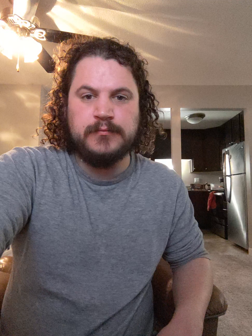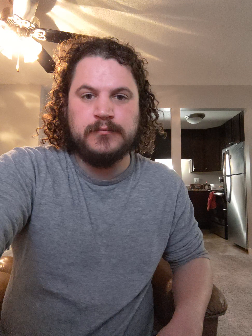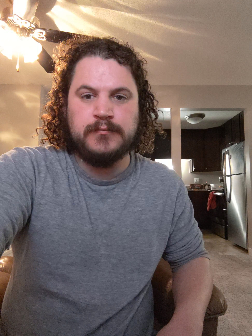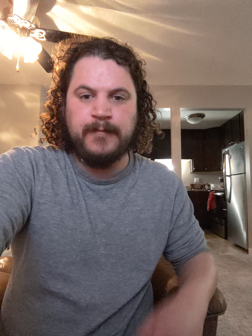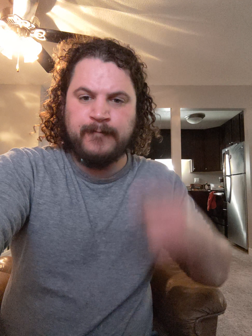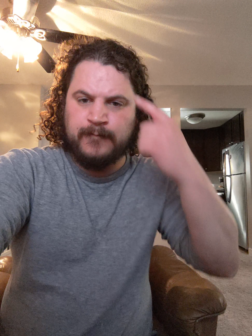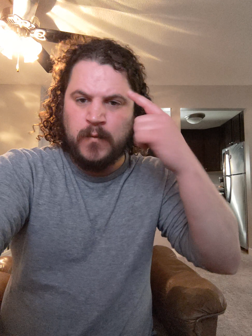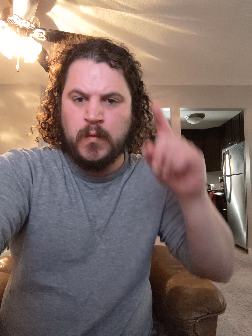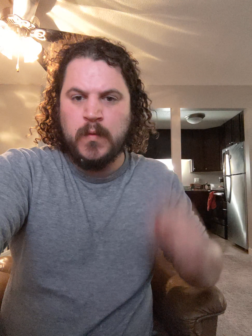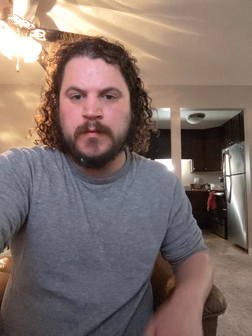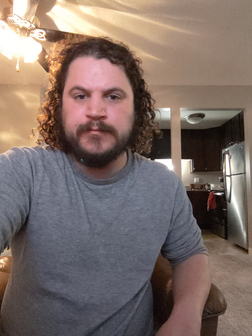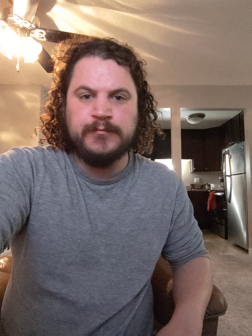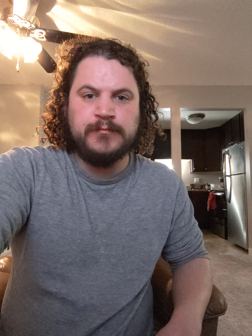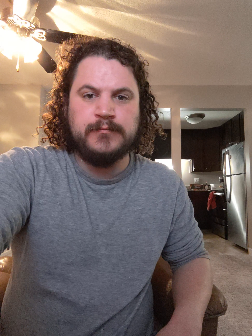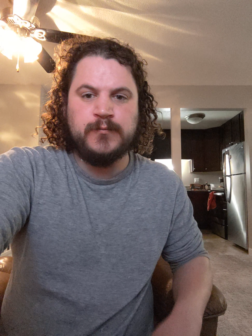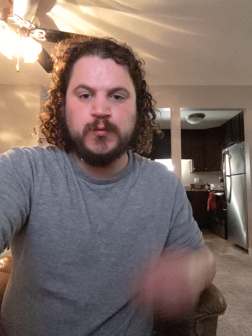for